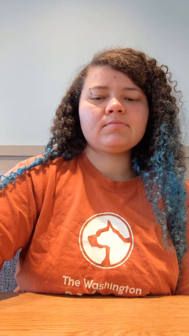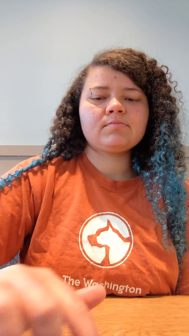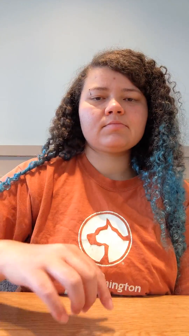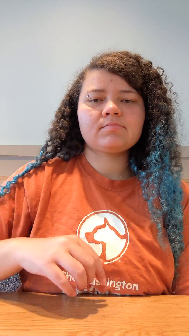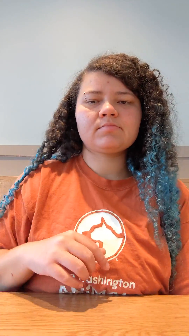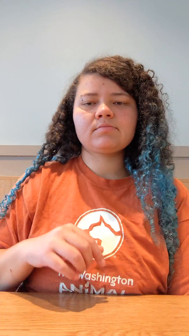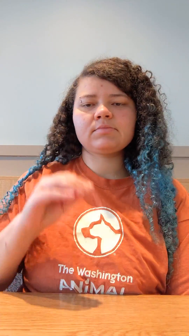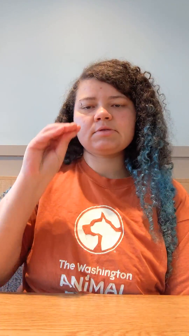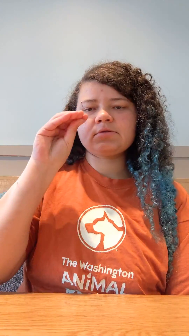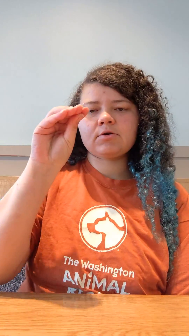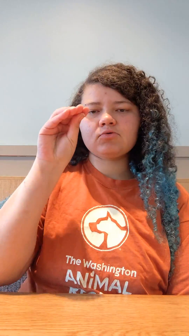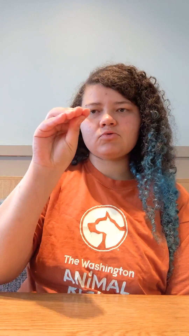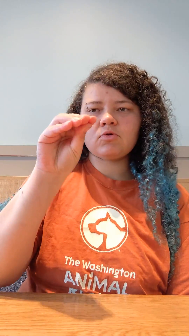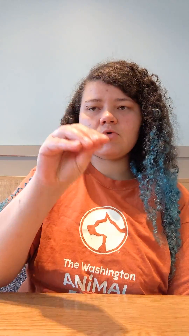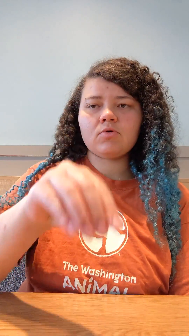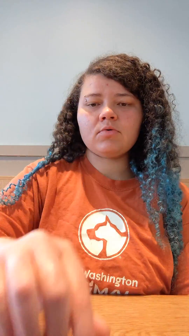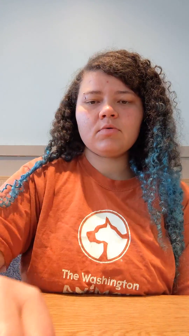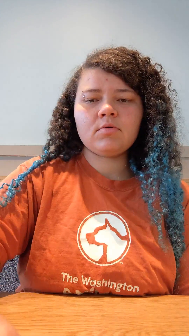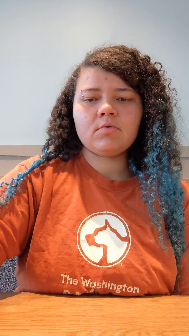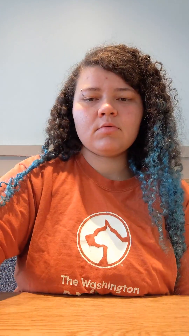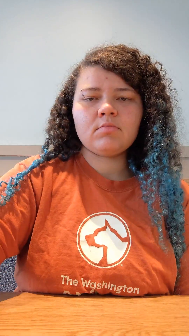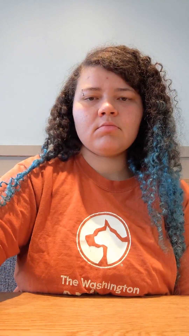dinosaur